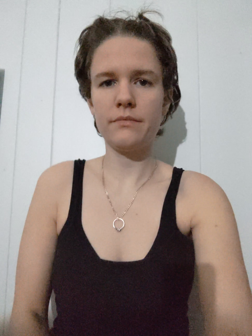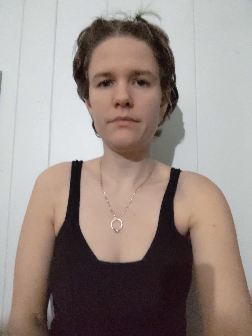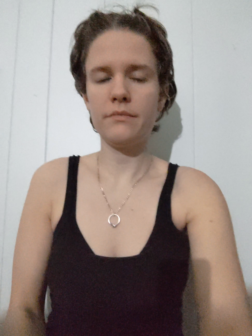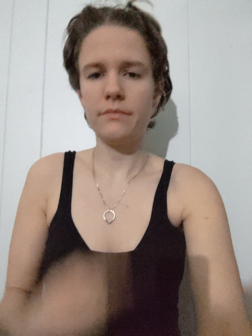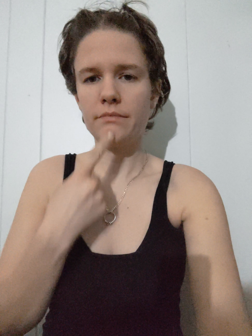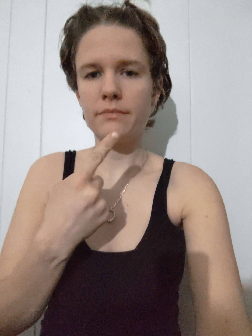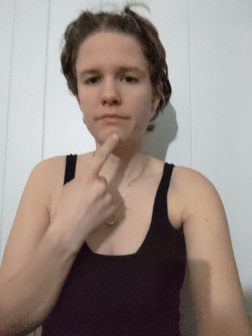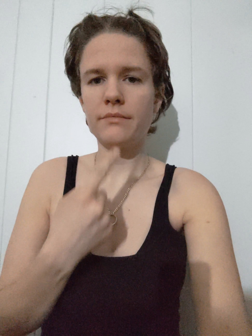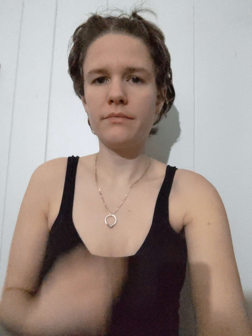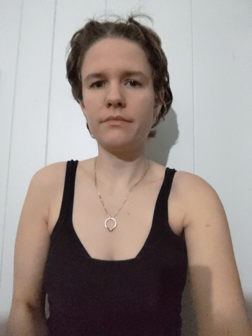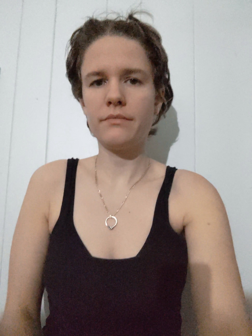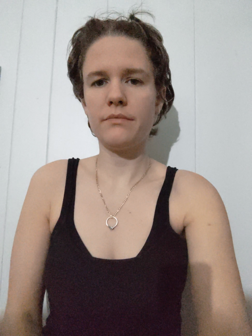say